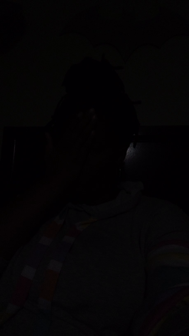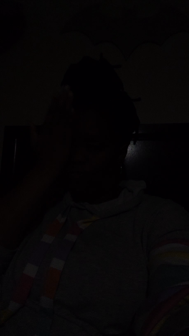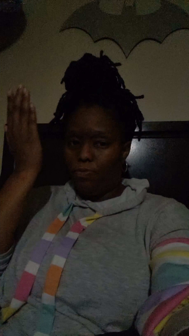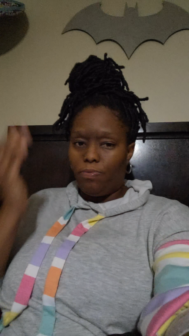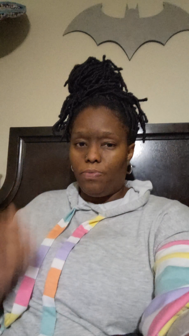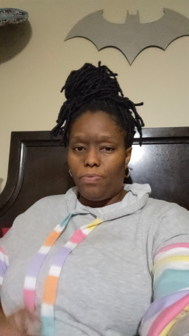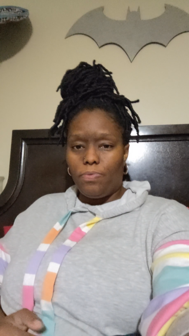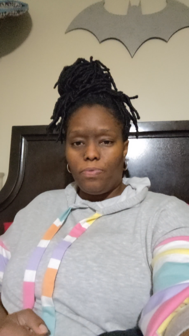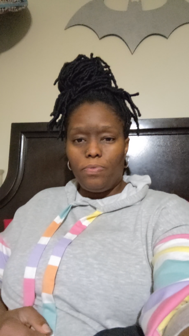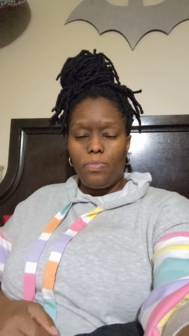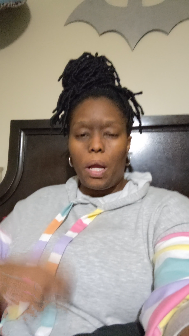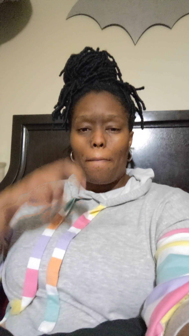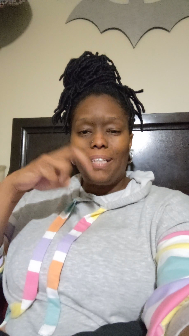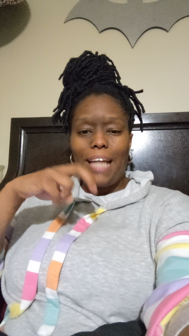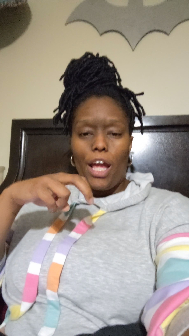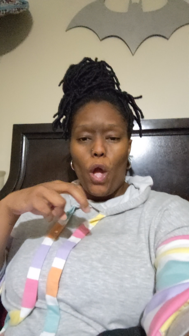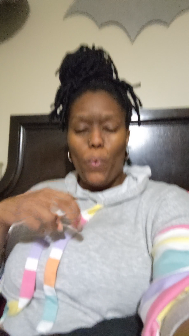potato